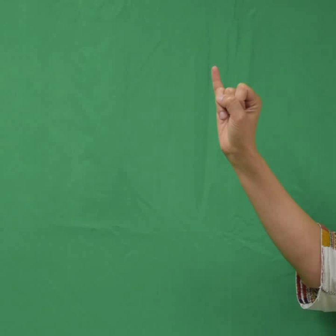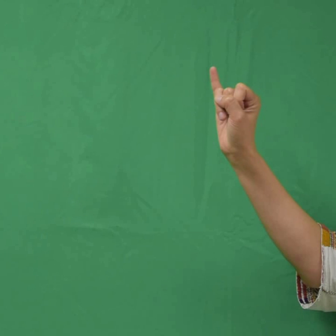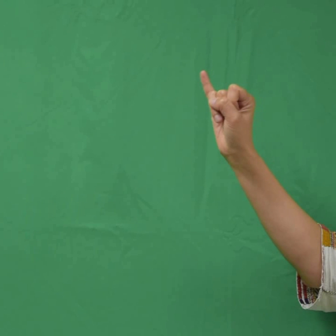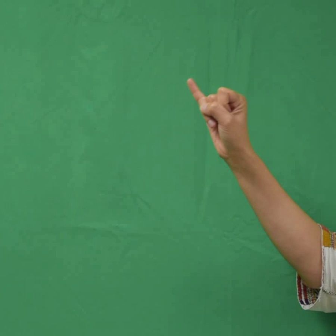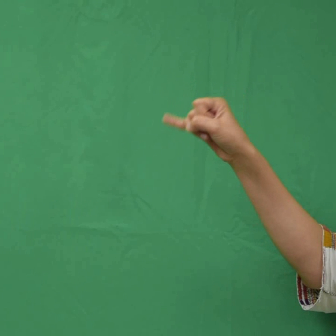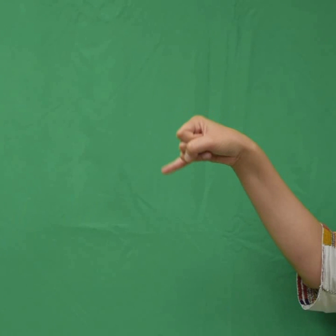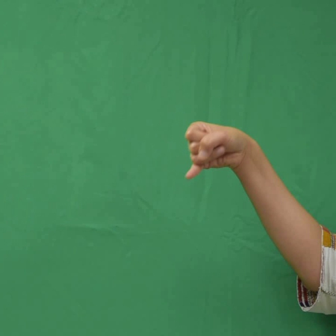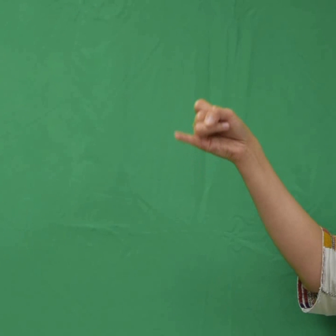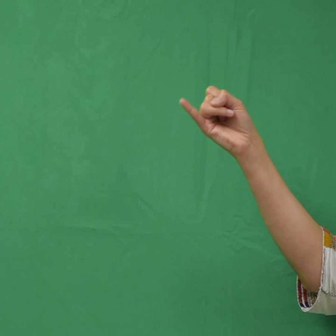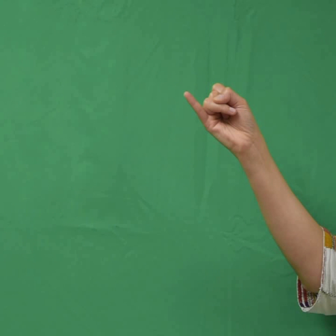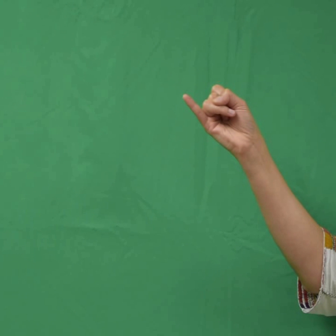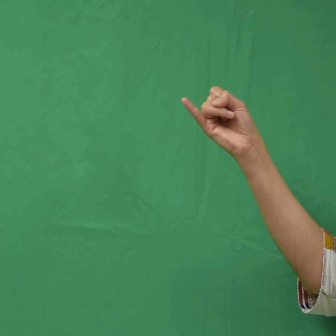J